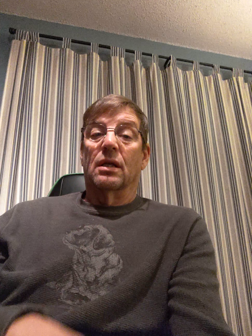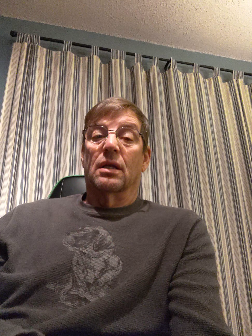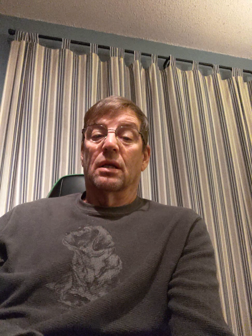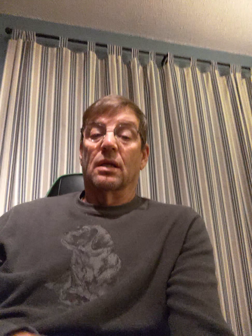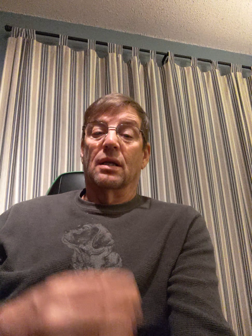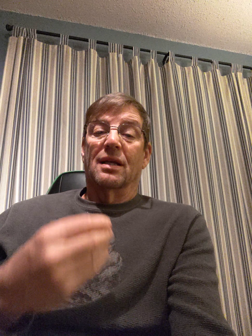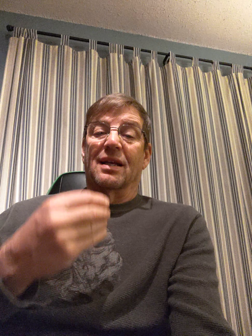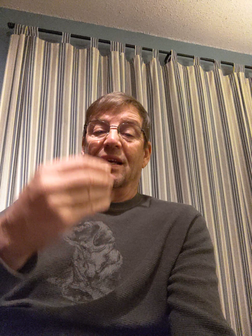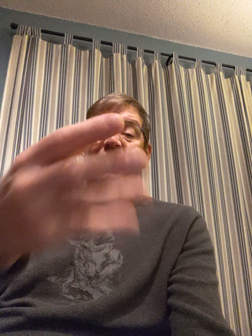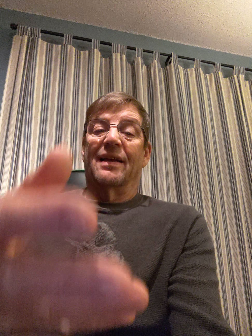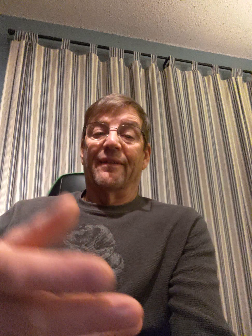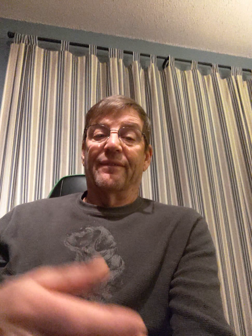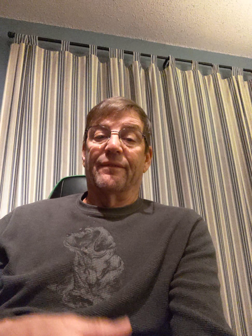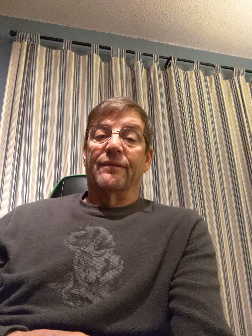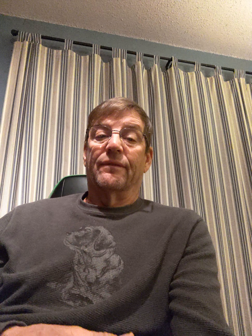give